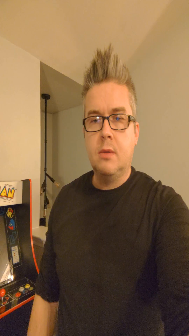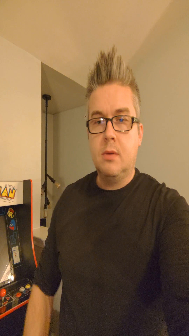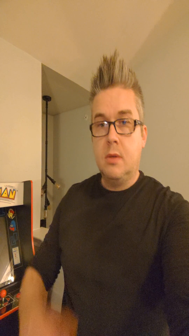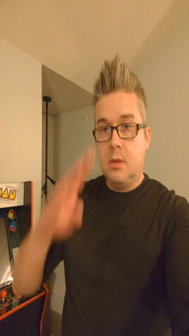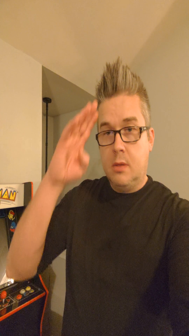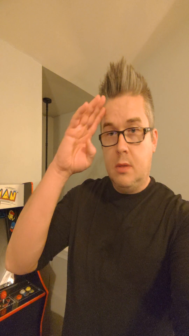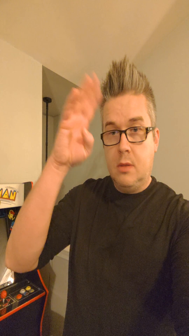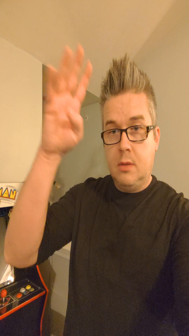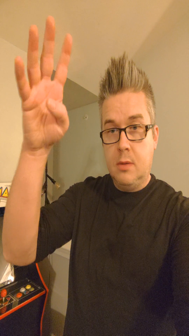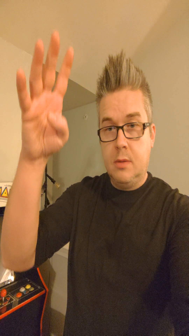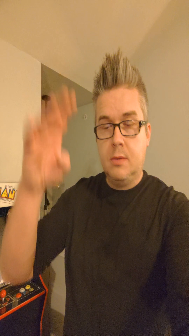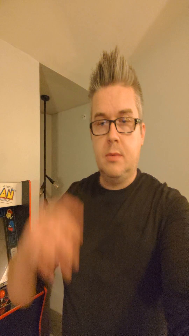pretend